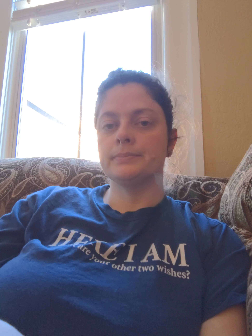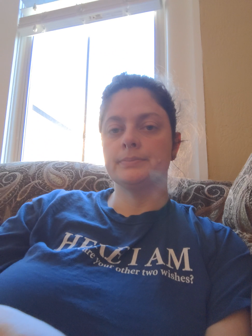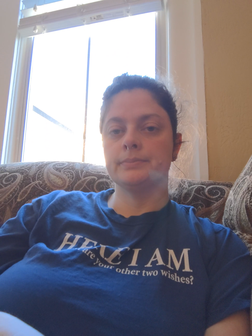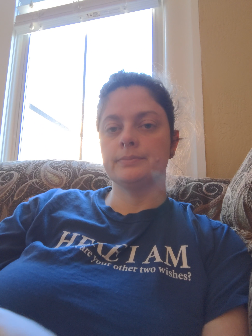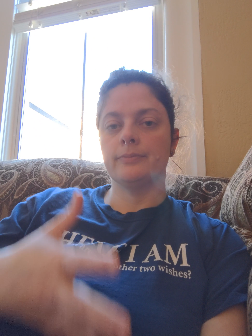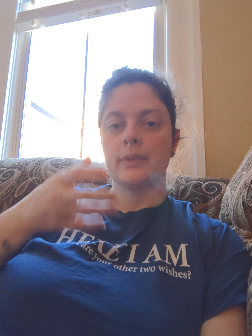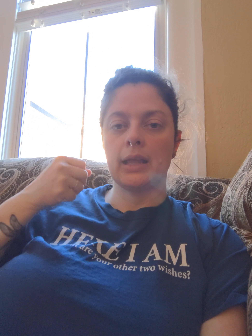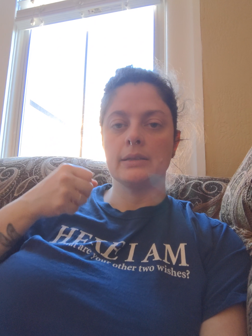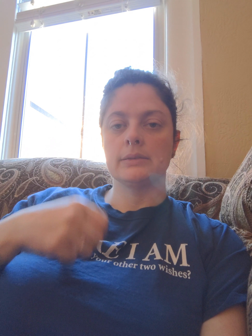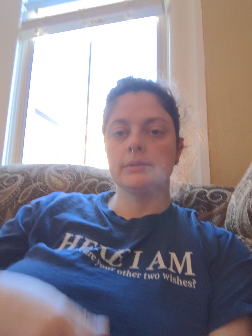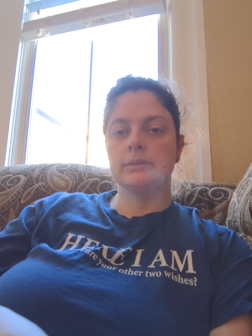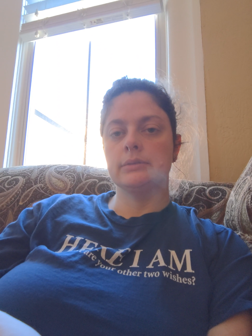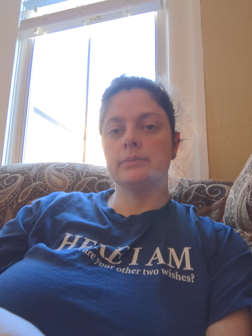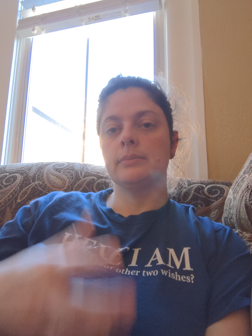fast